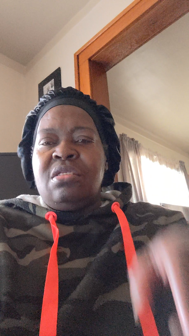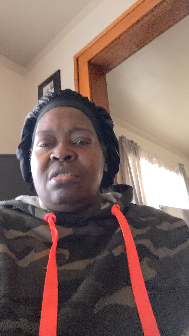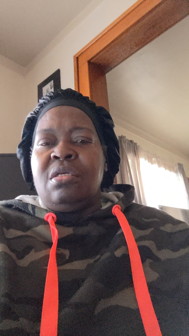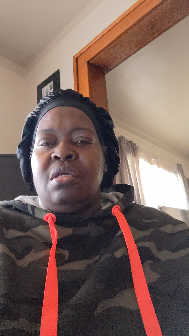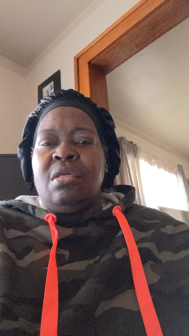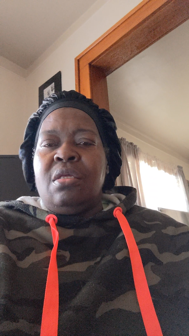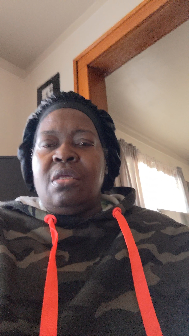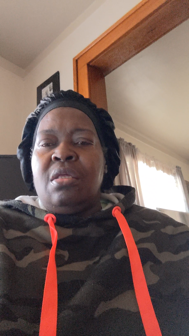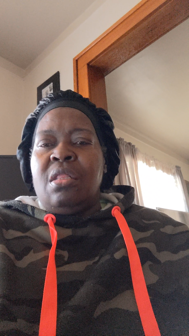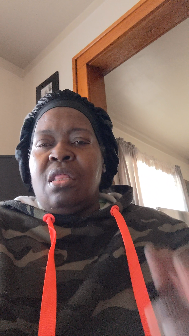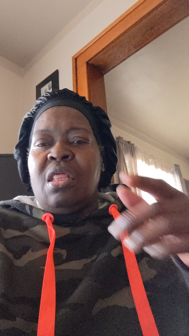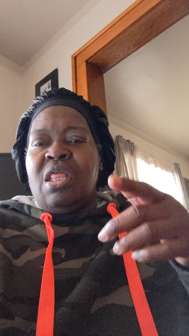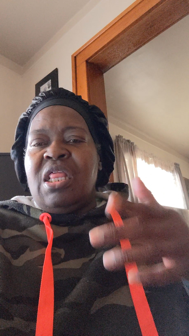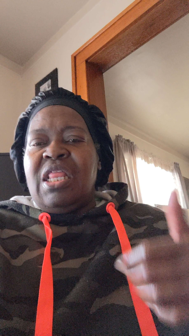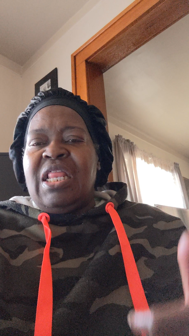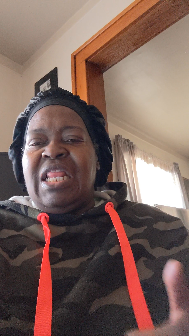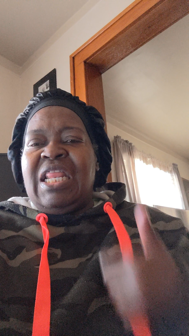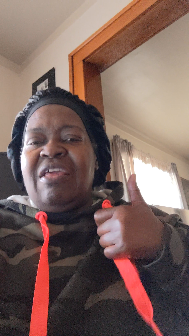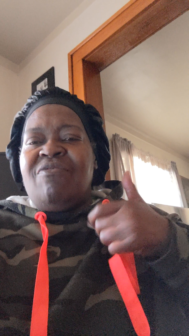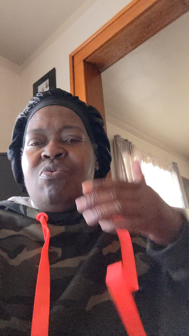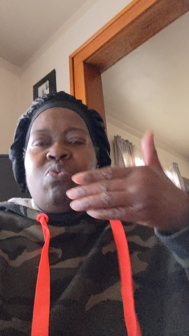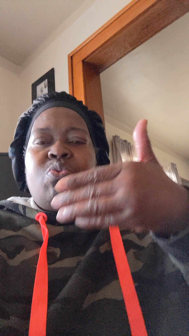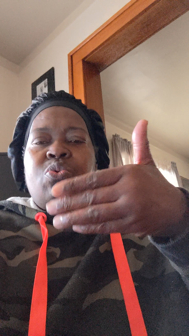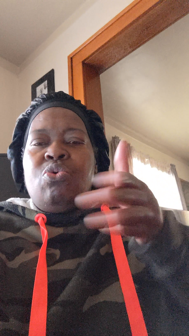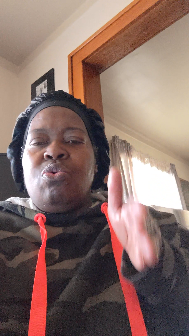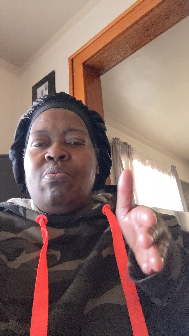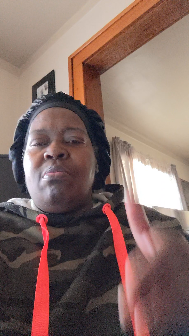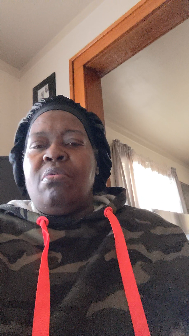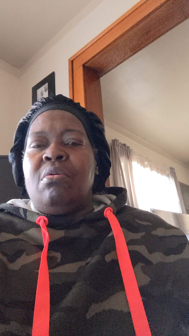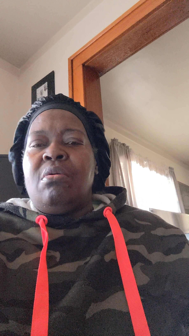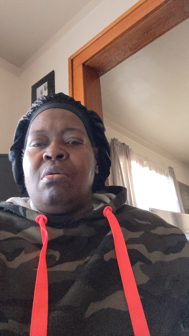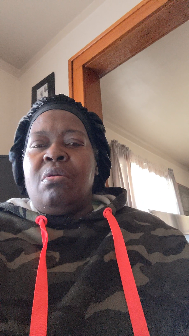living room